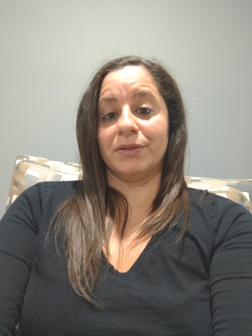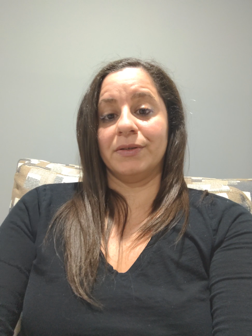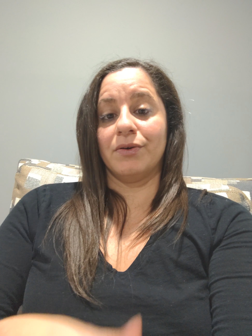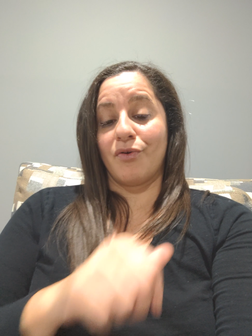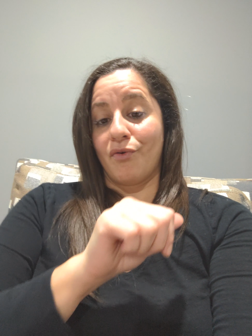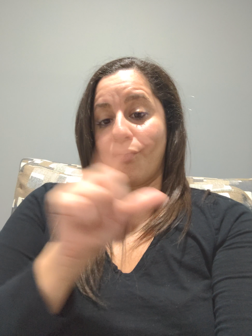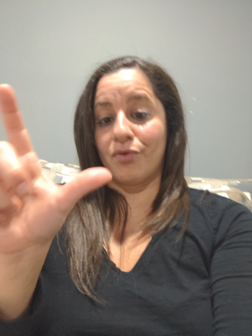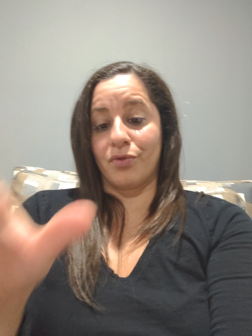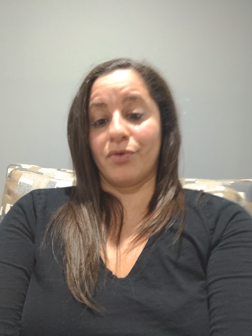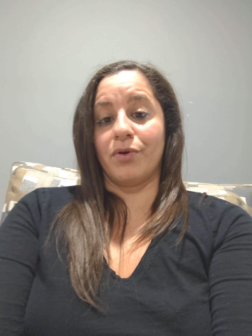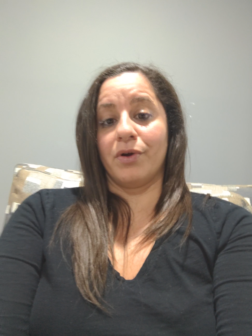all